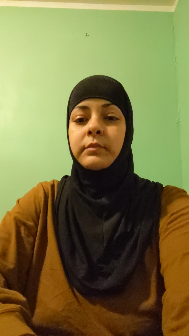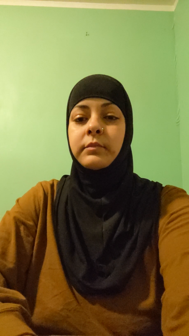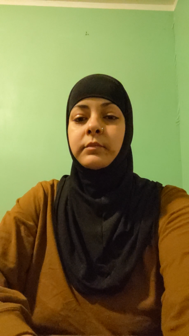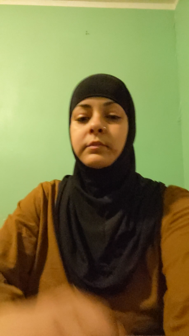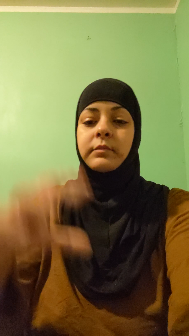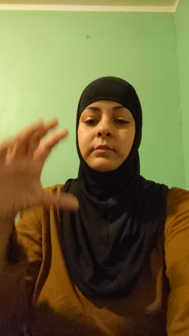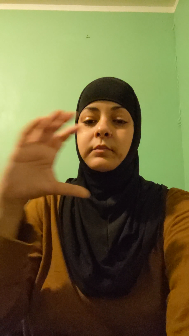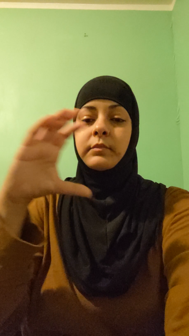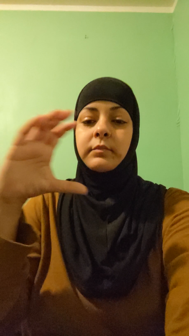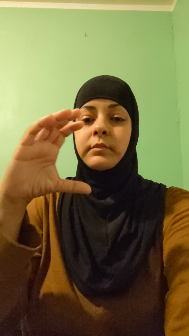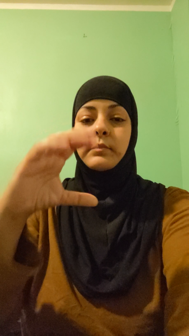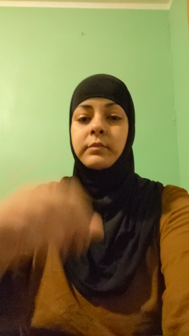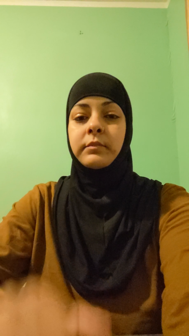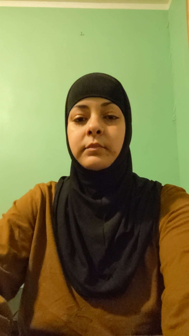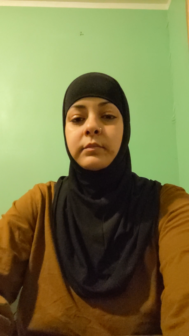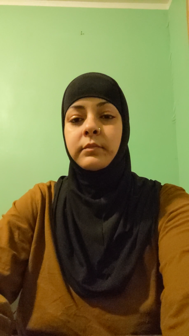ball